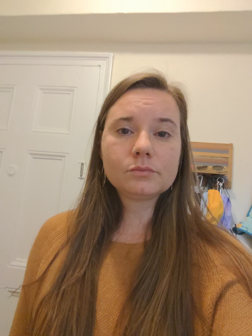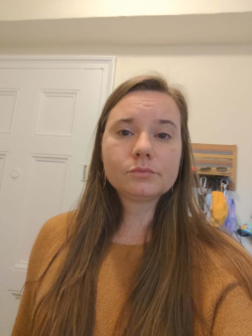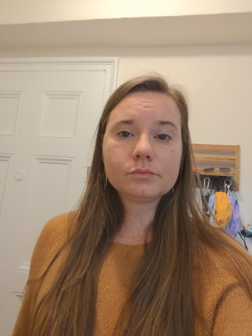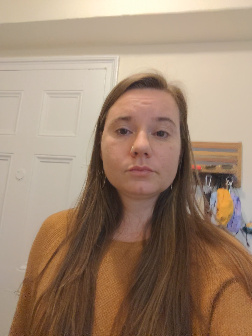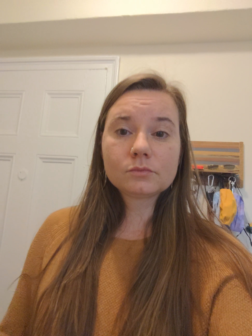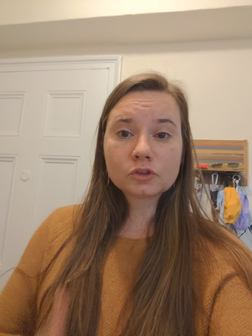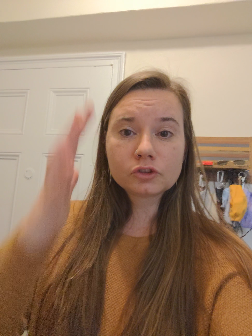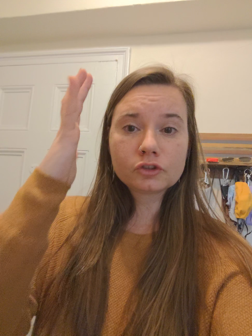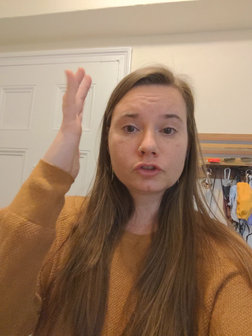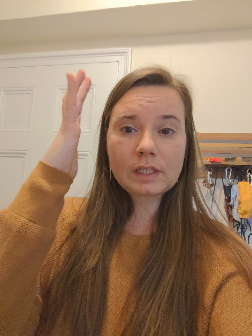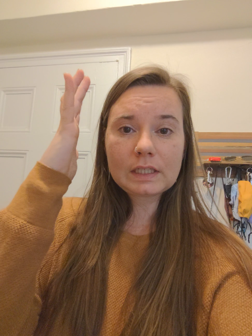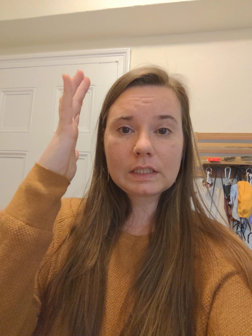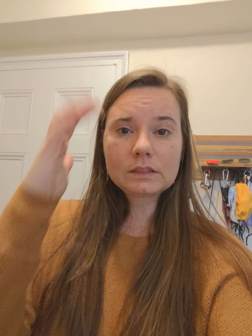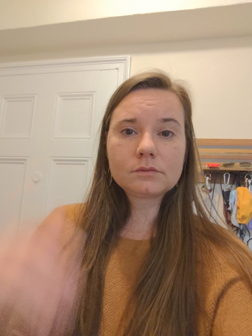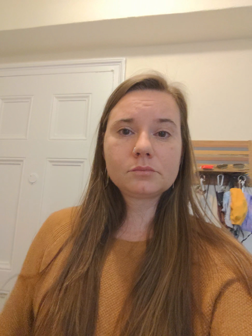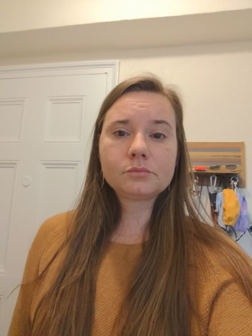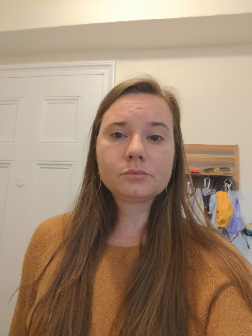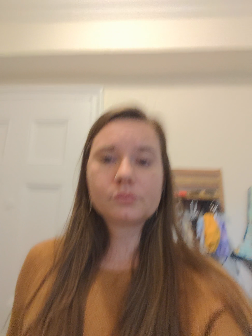tree